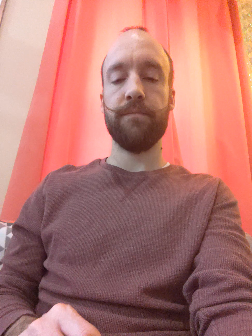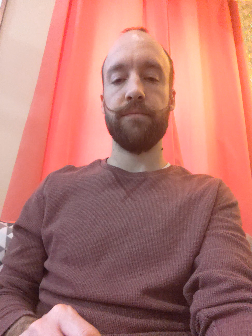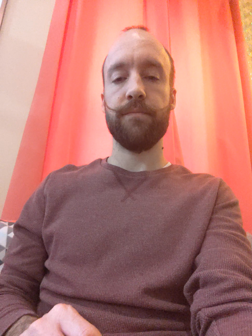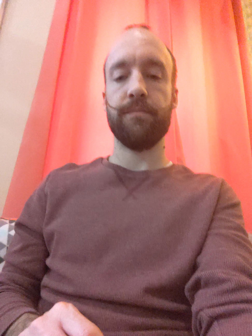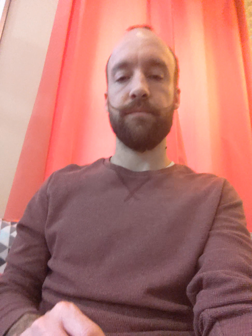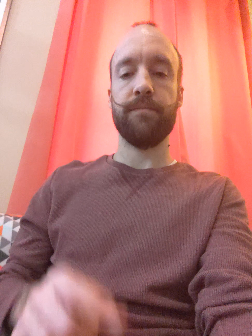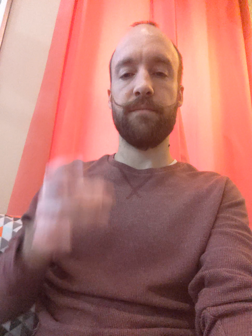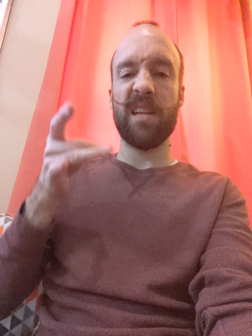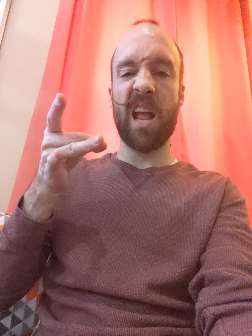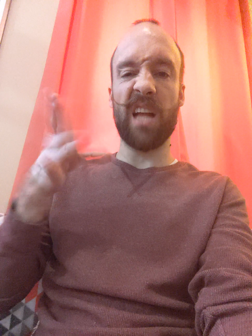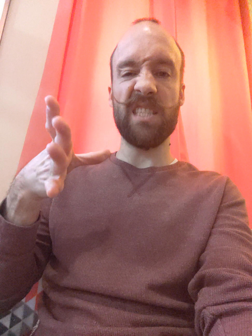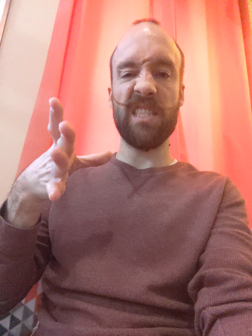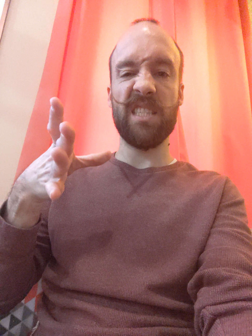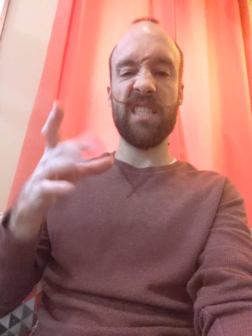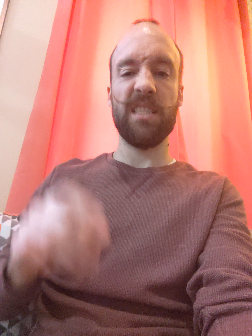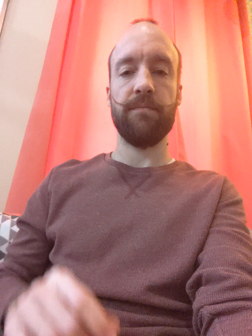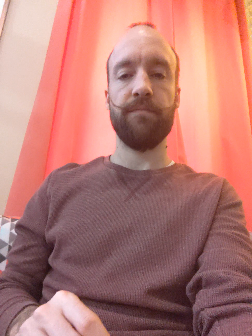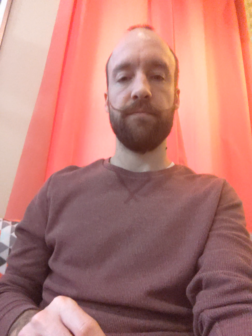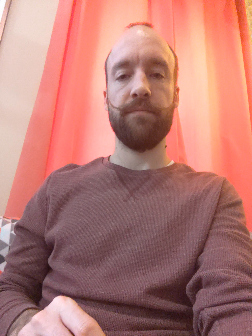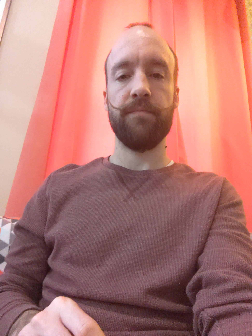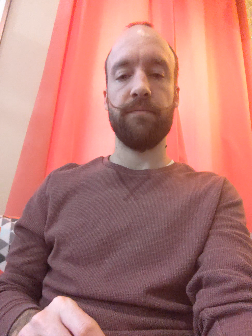hate